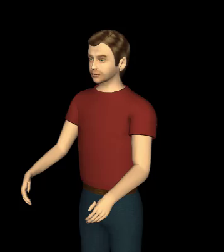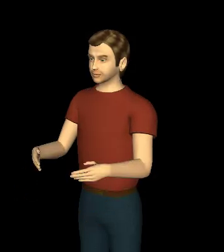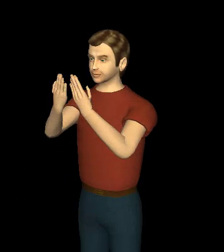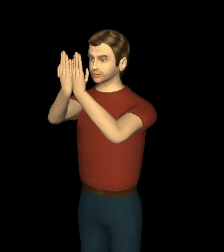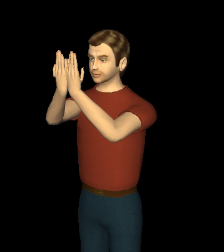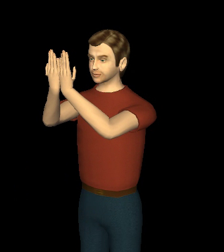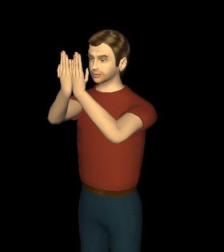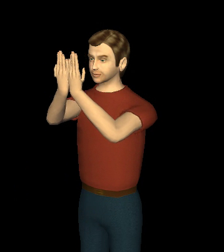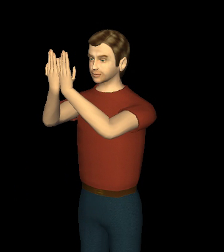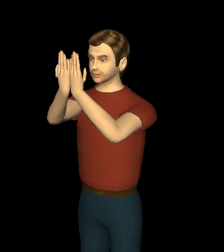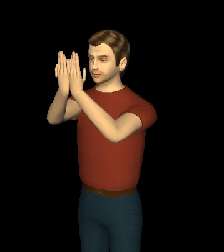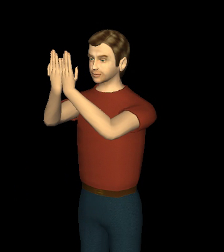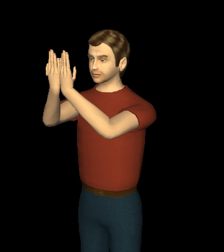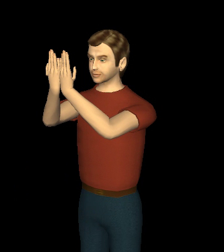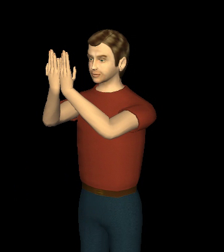يدرس